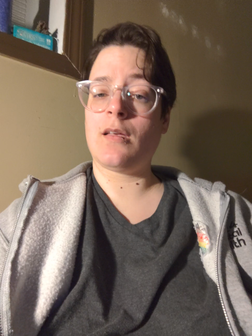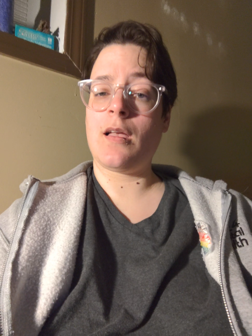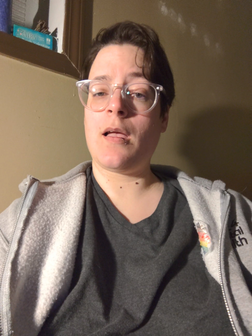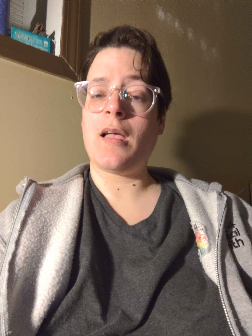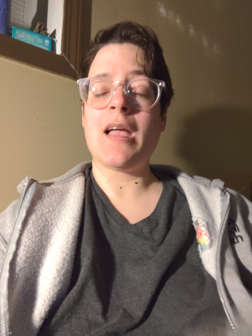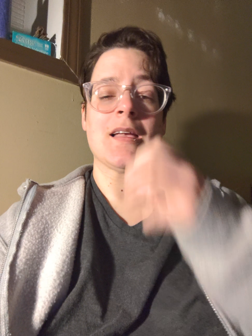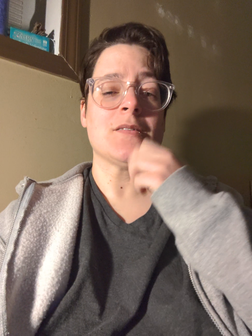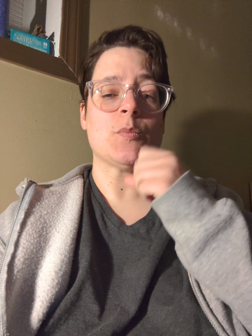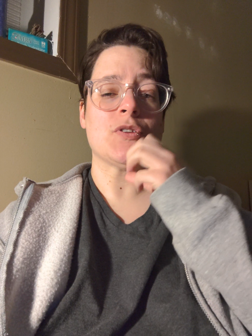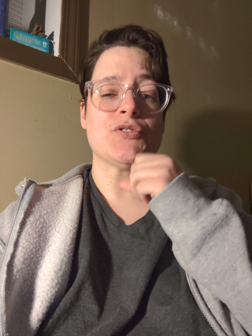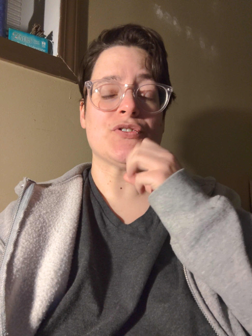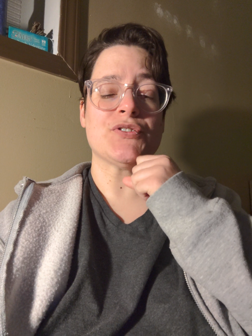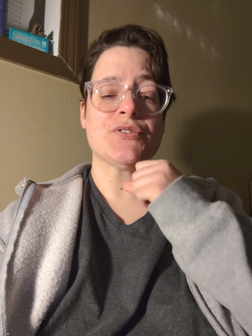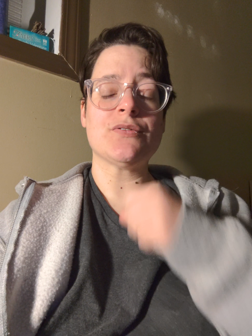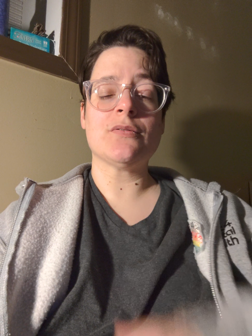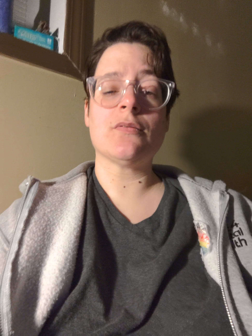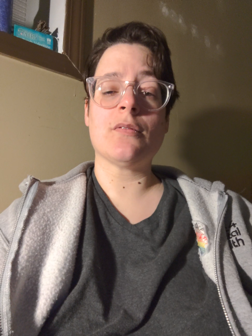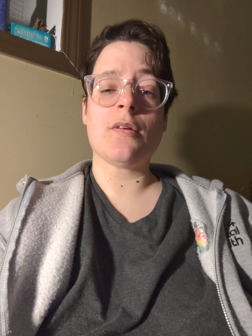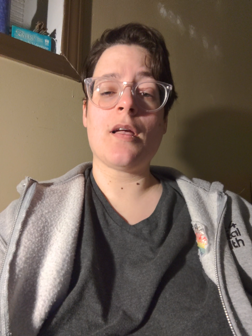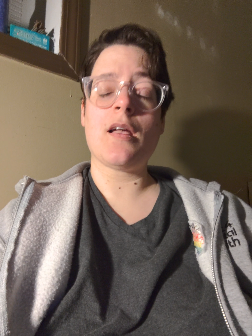underwear